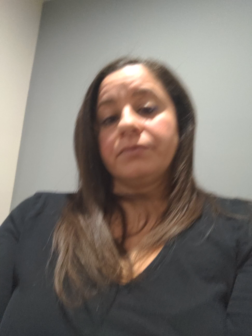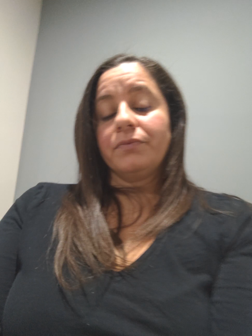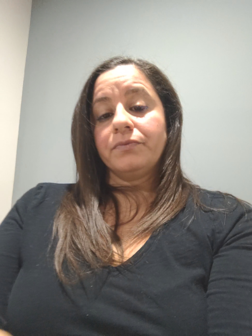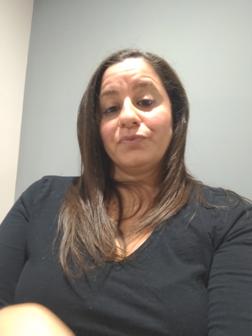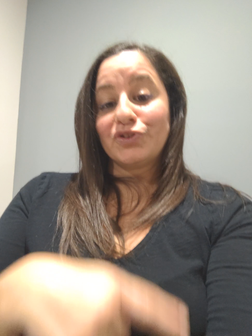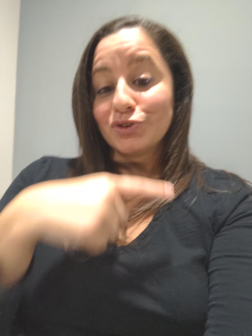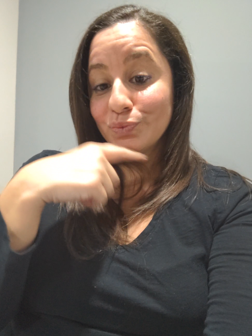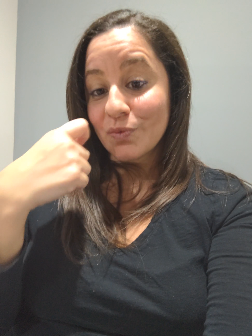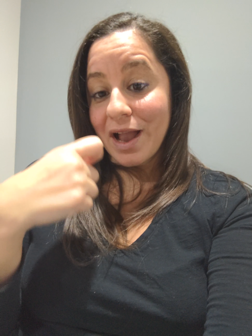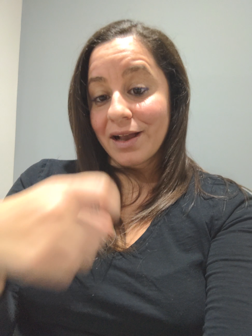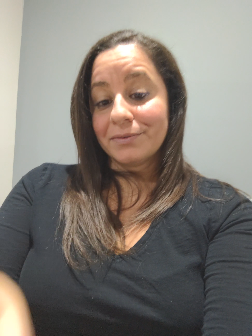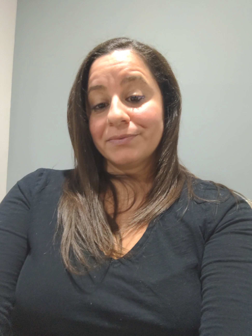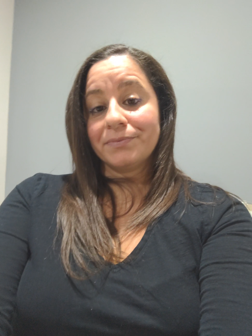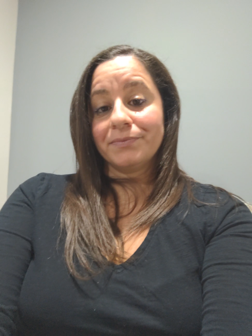dry